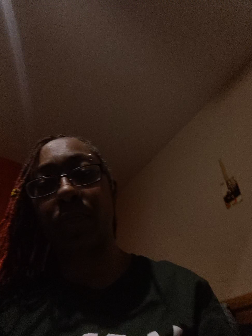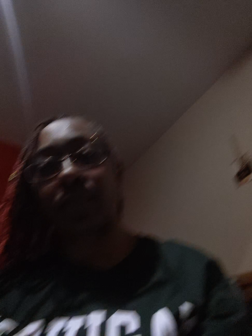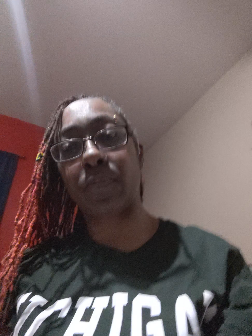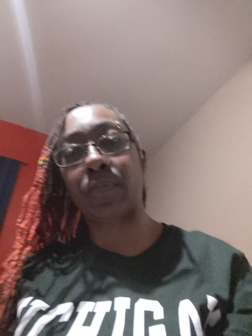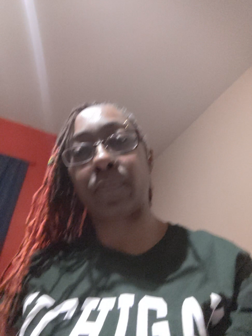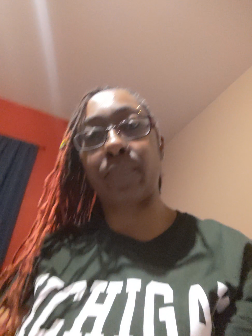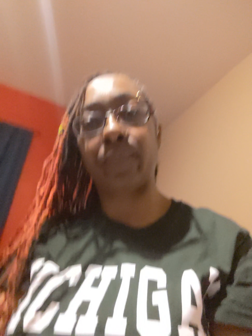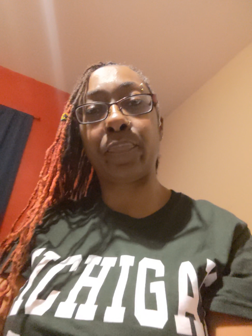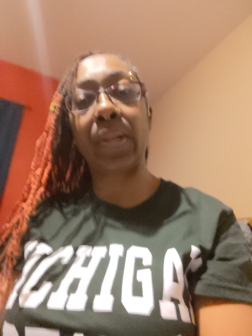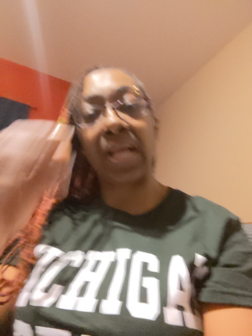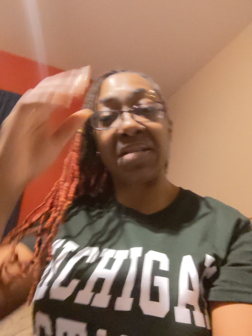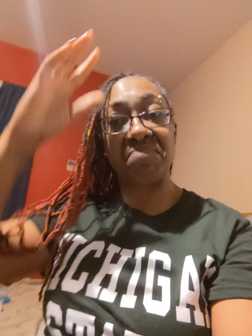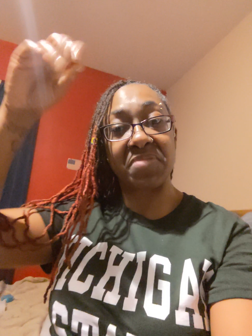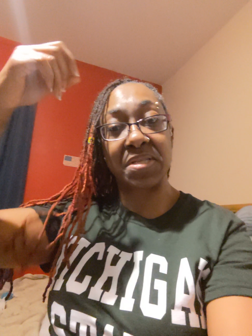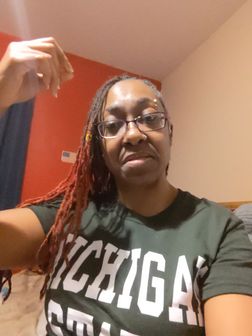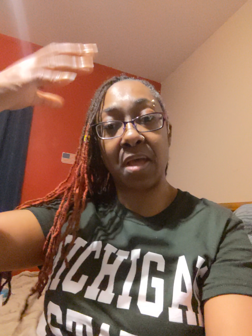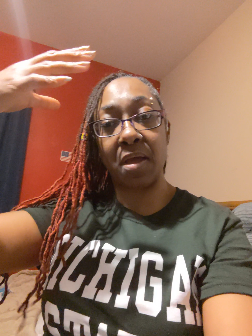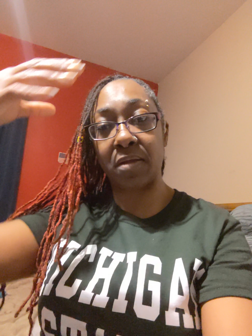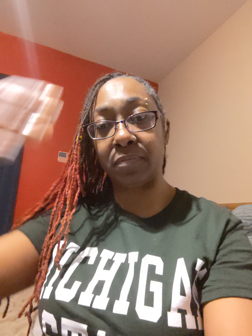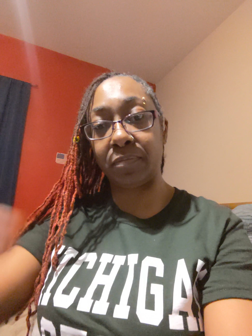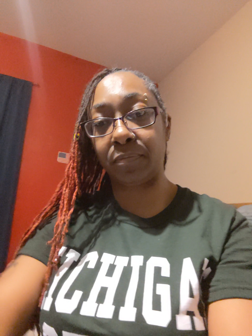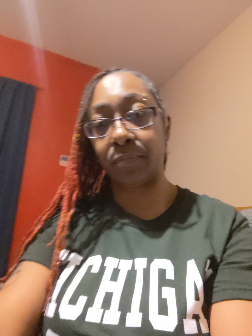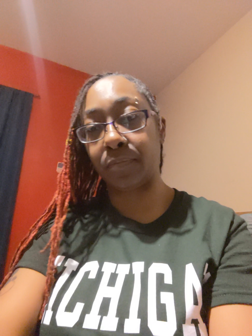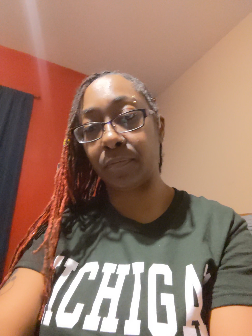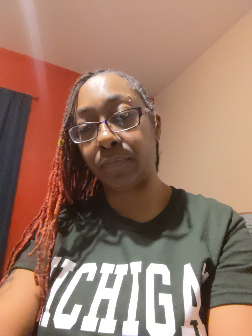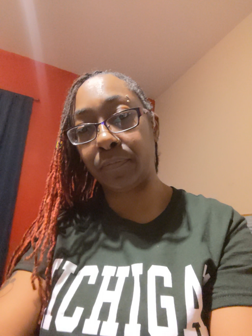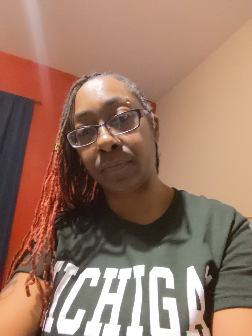sun